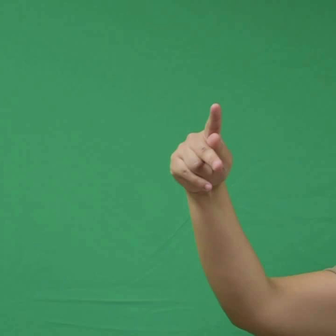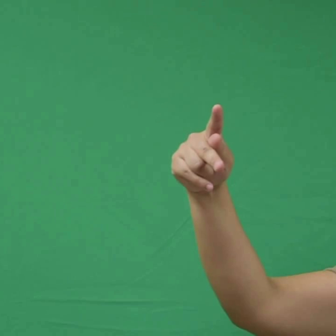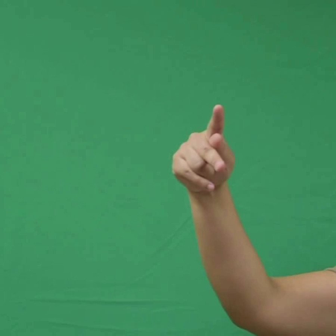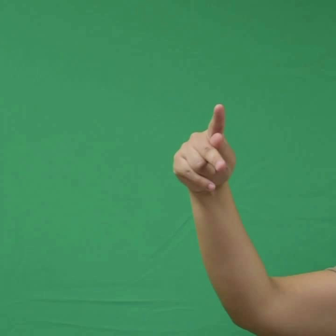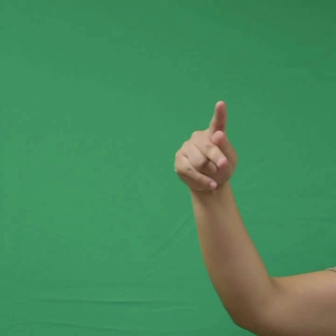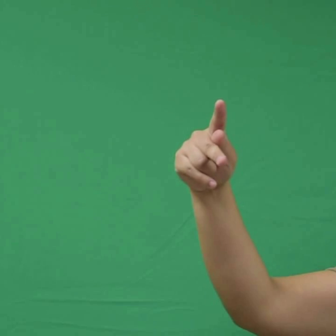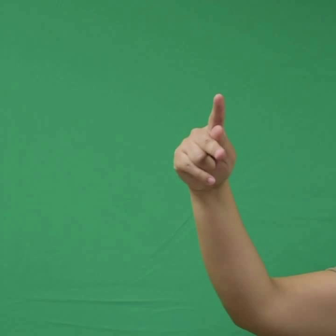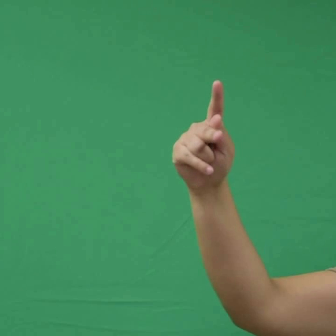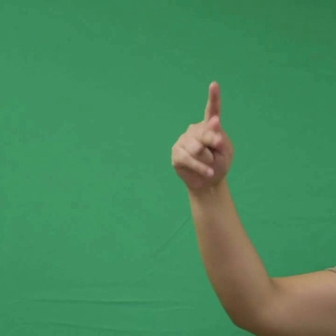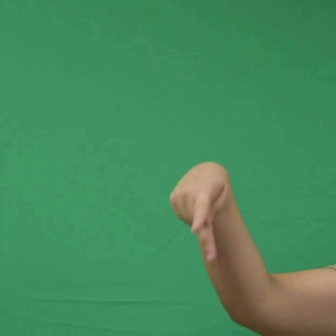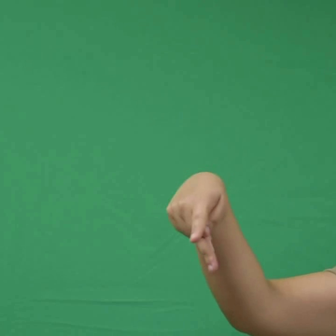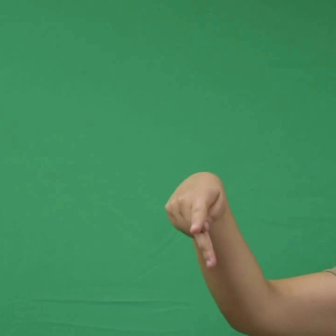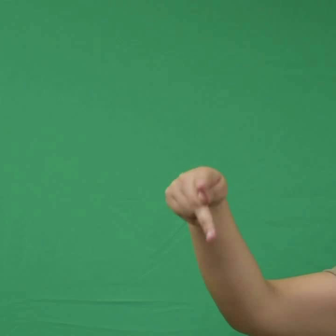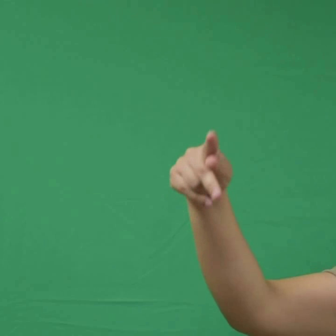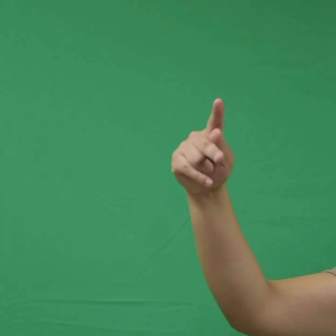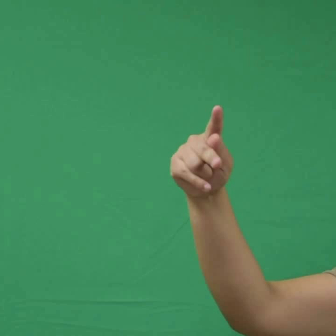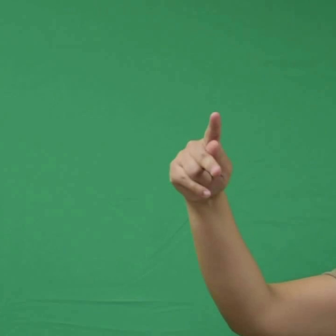K